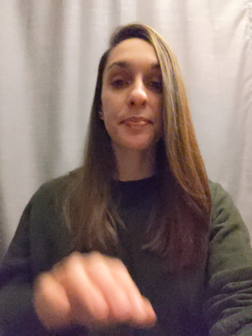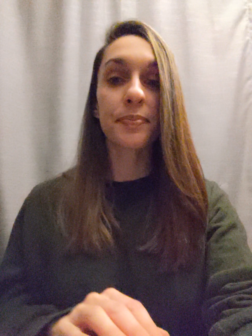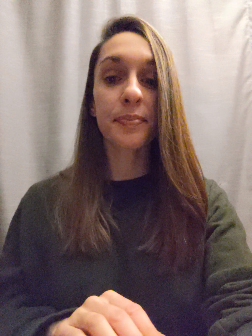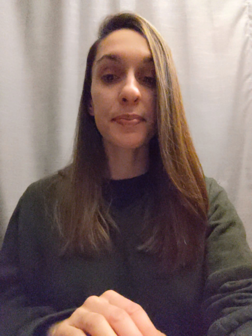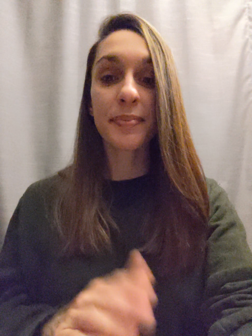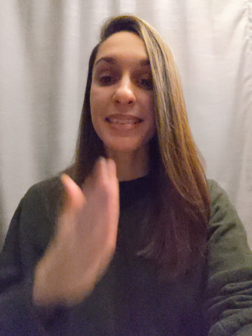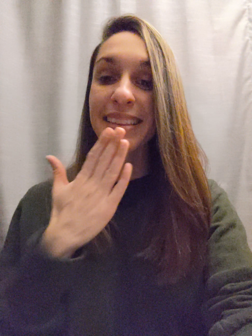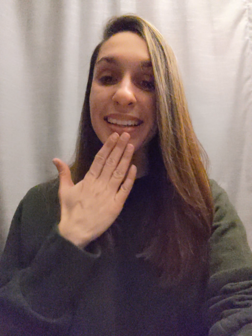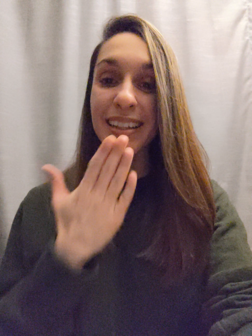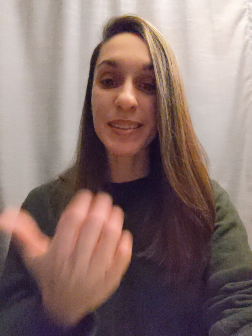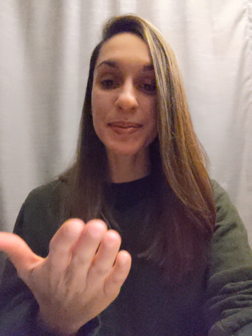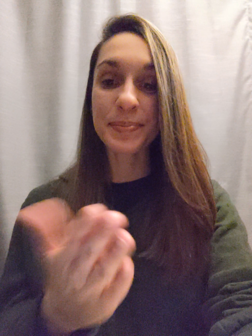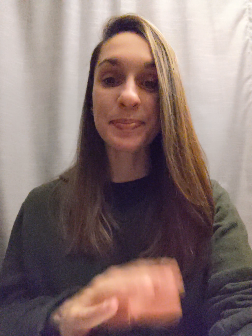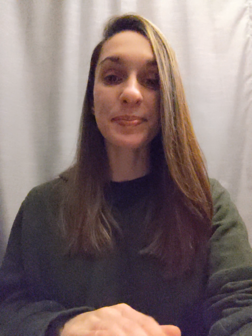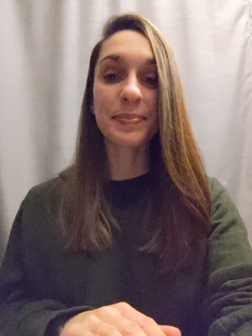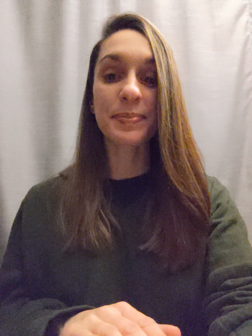thank you